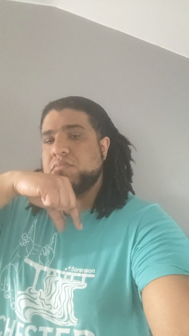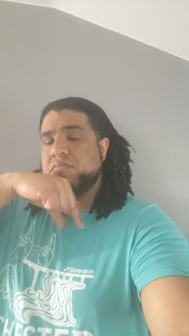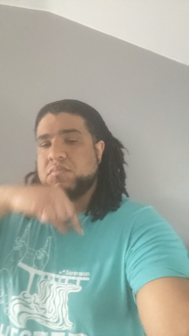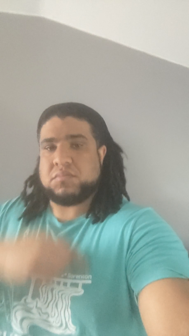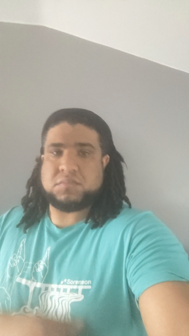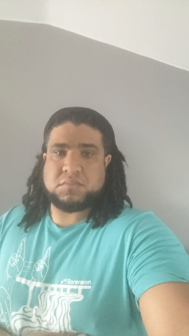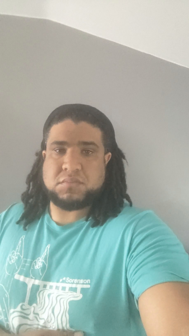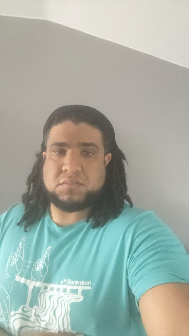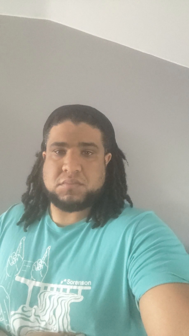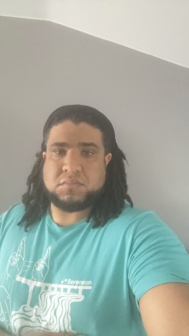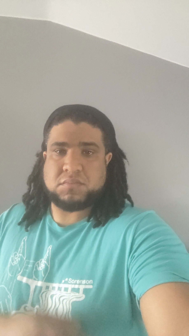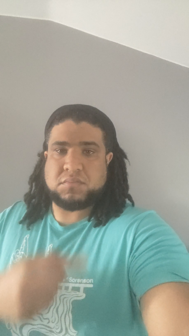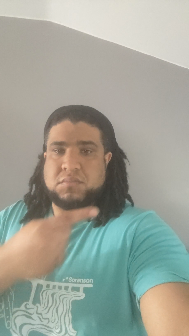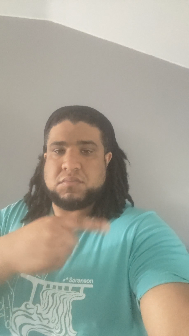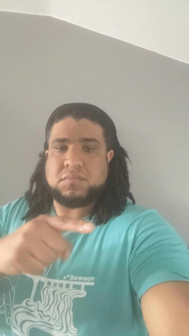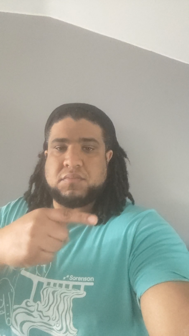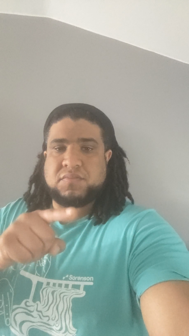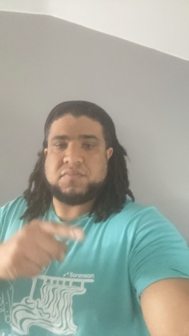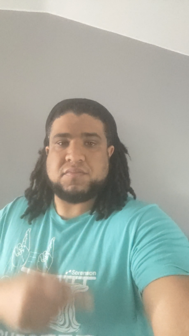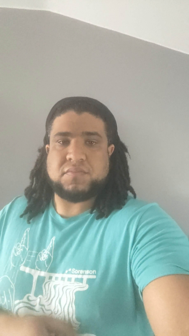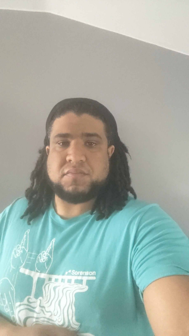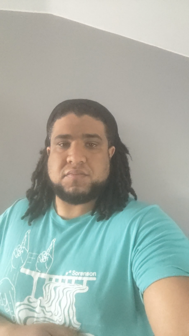knife